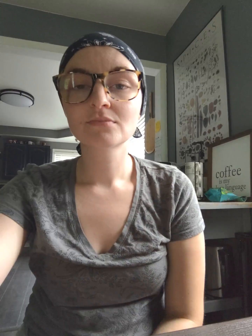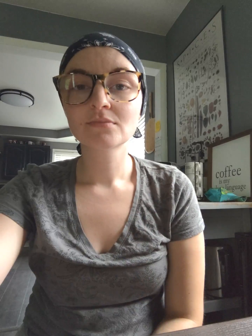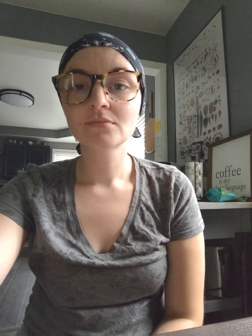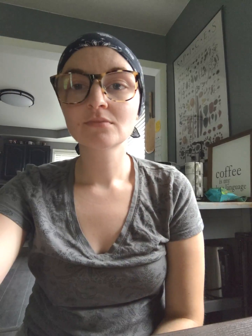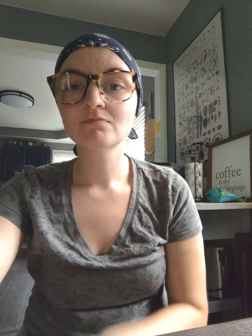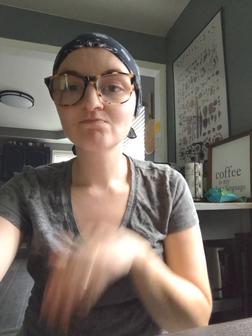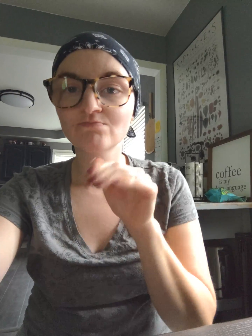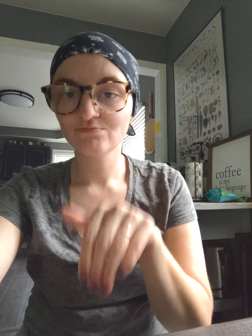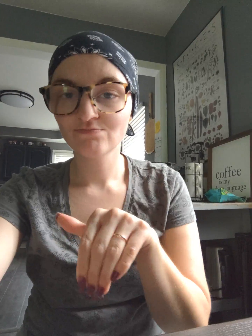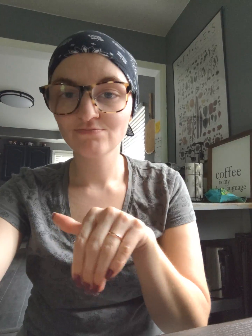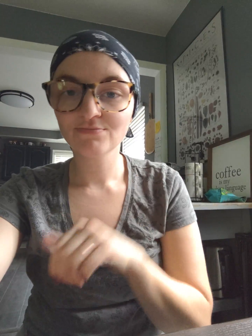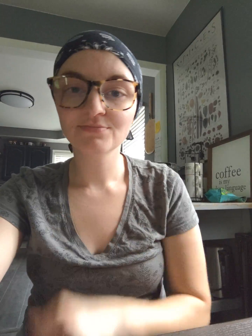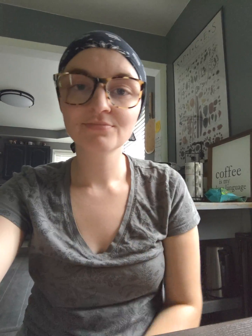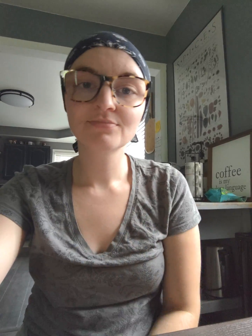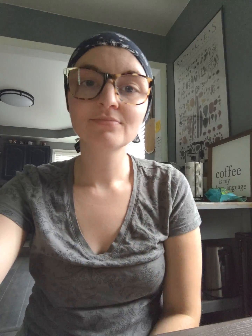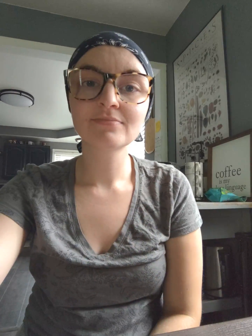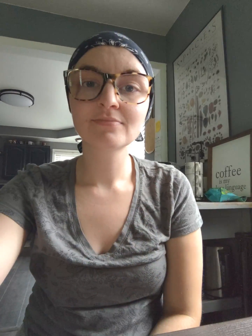night night